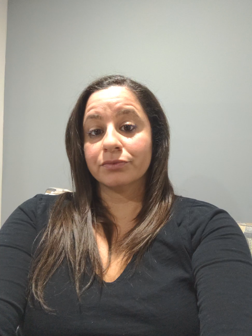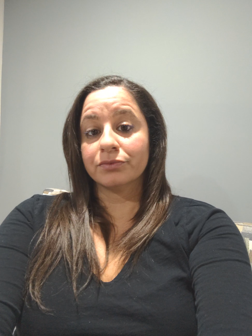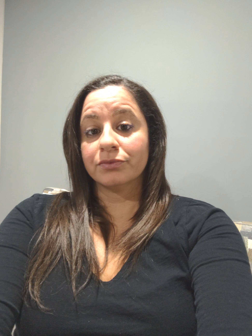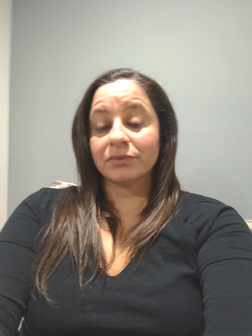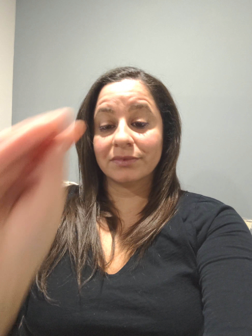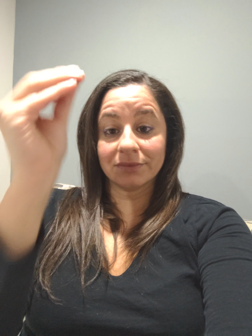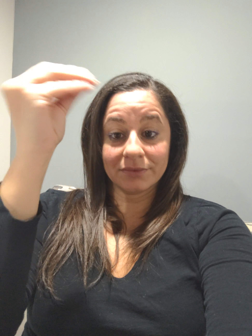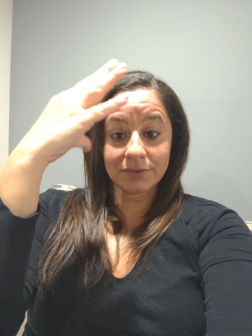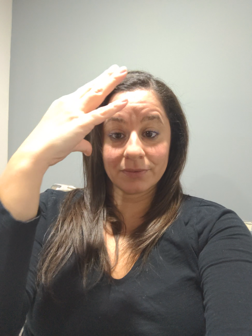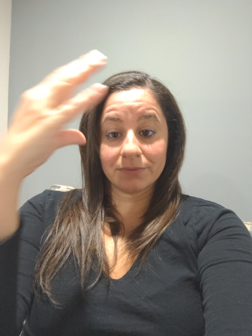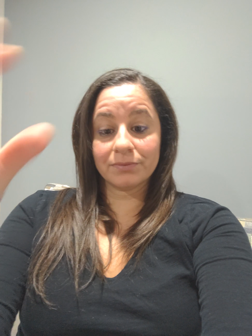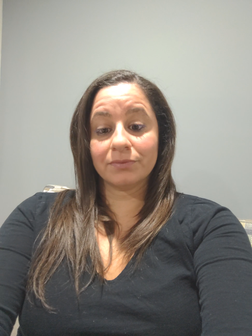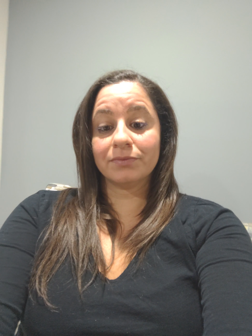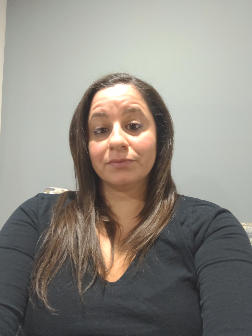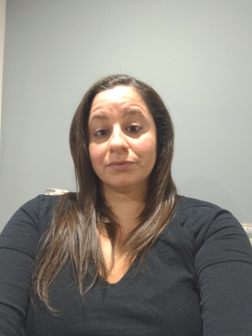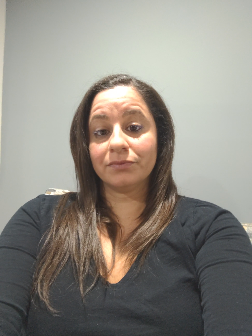sun